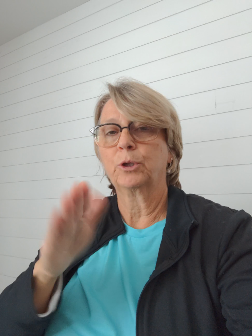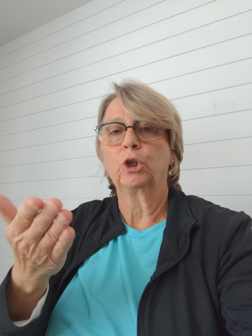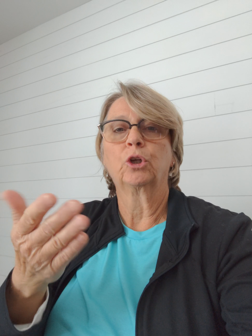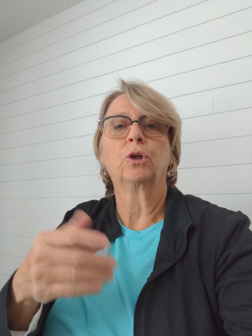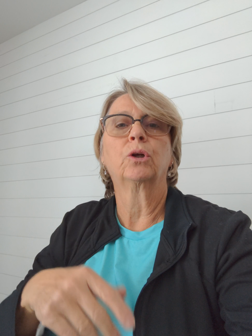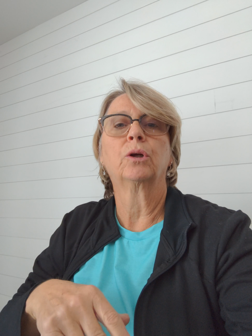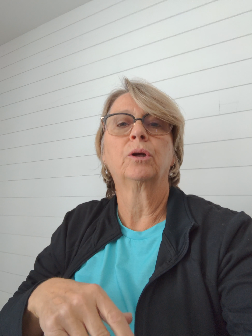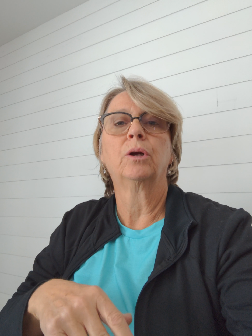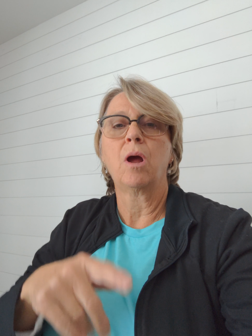book